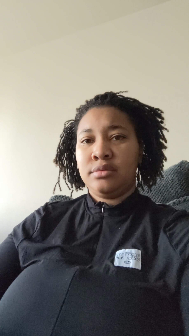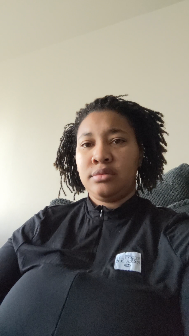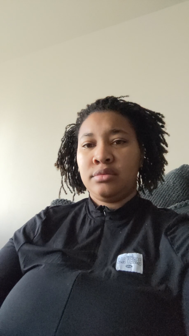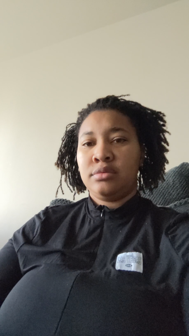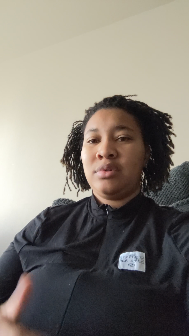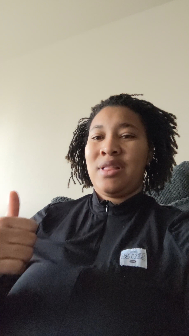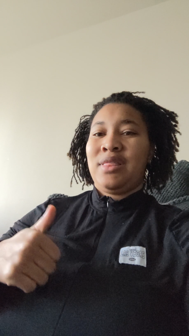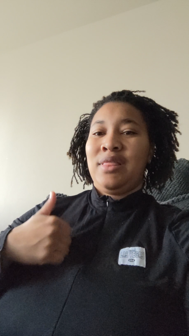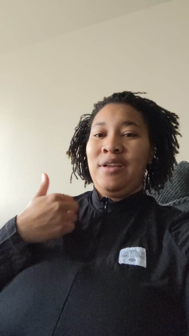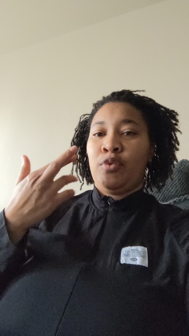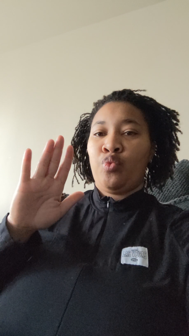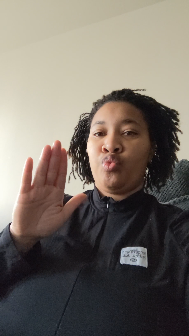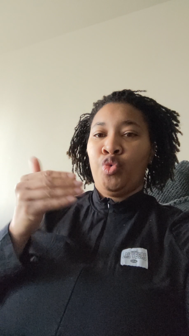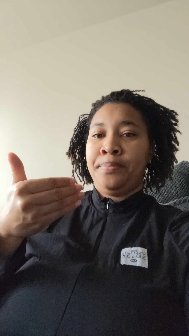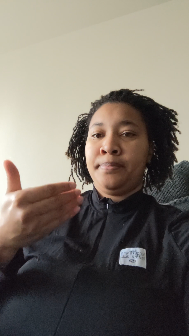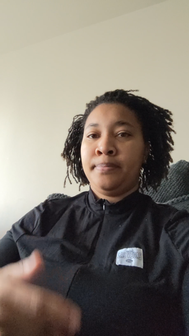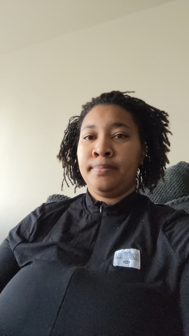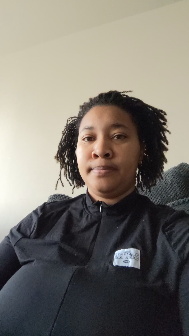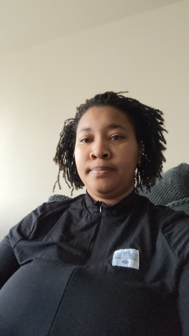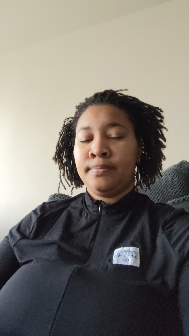living room